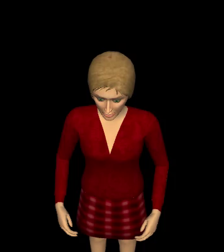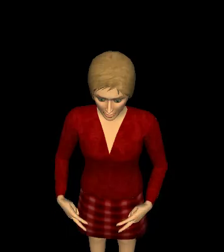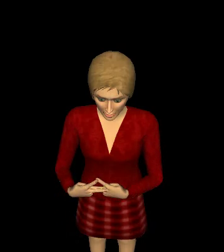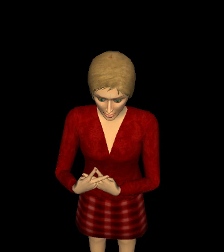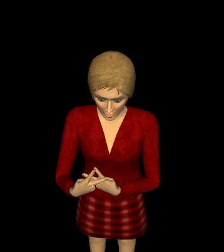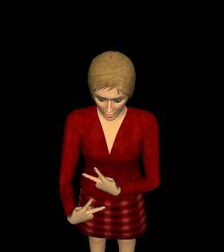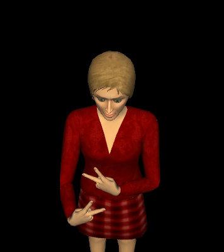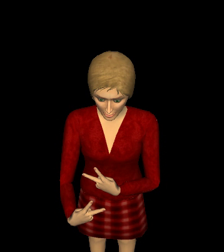أمام